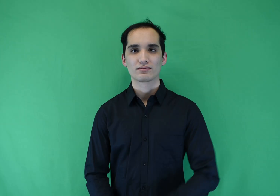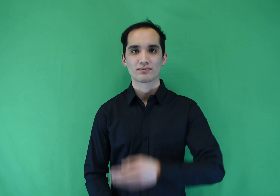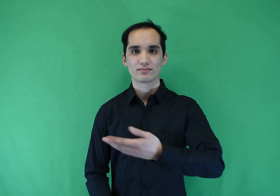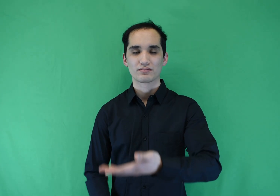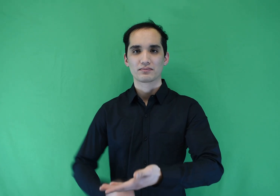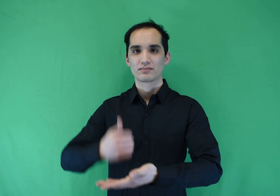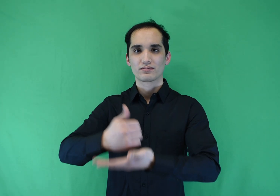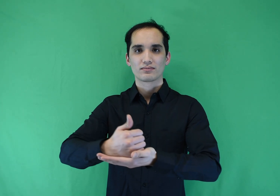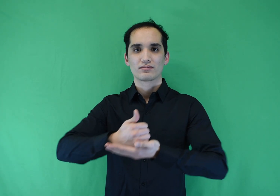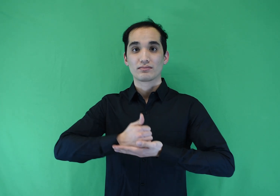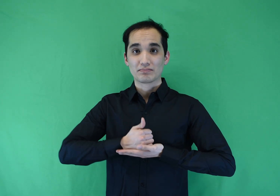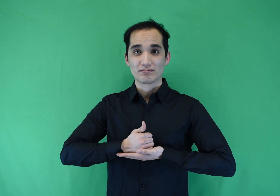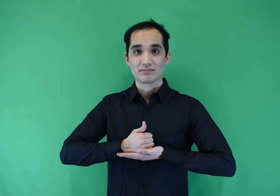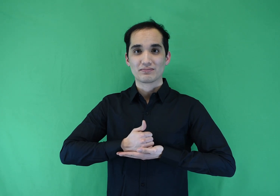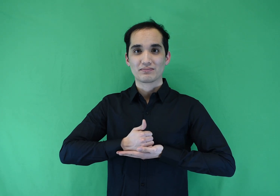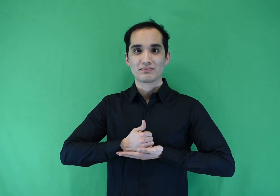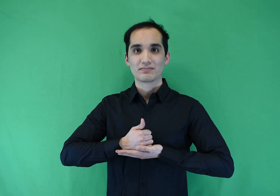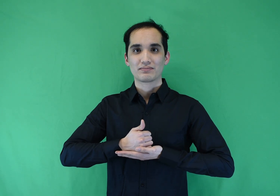ayuda